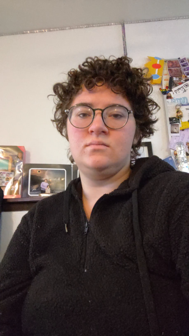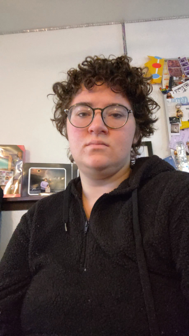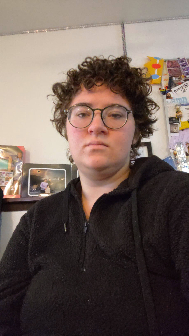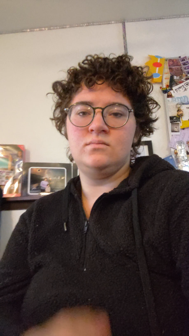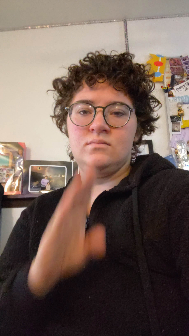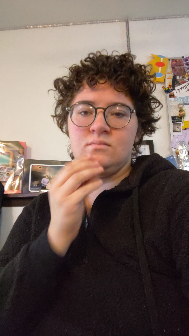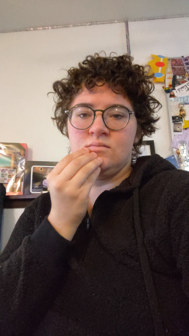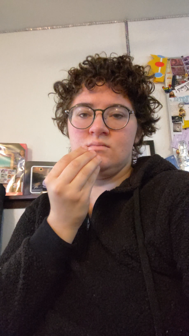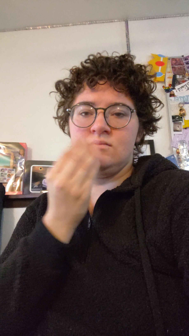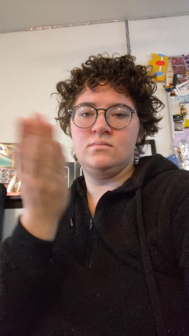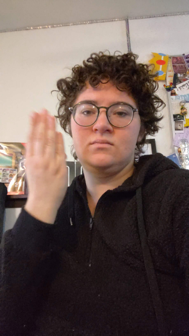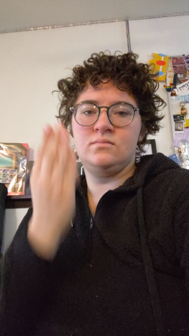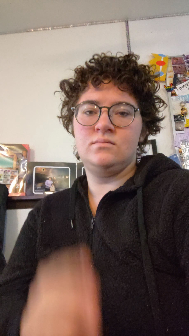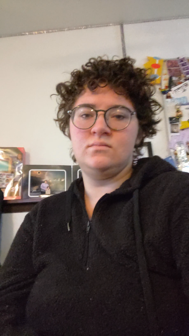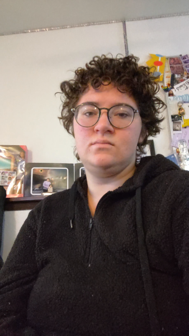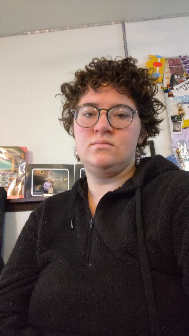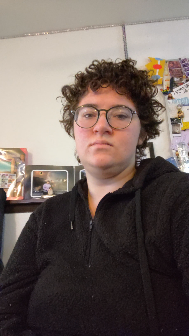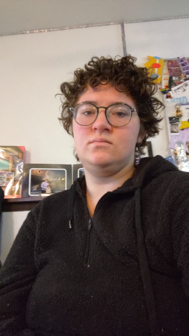breakfast